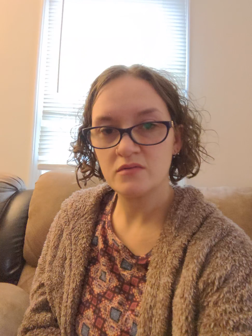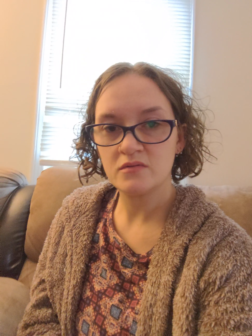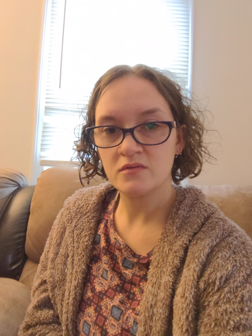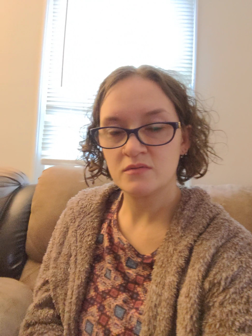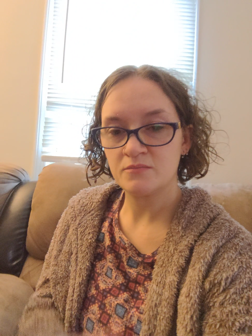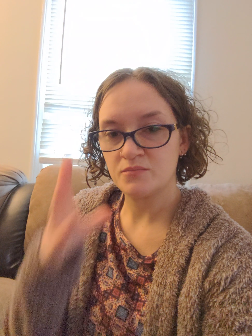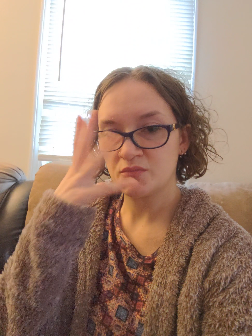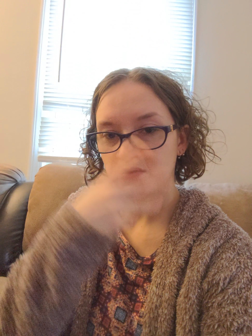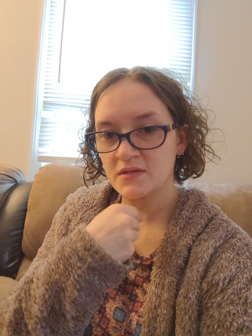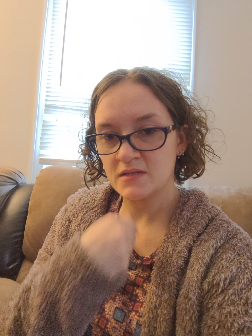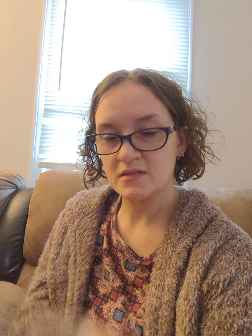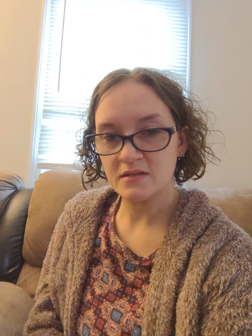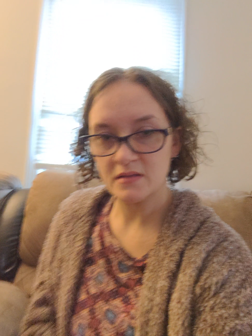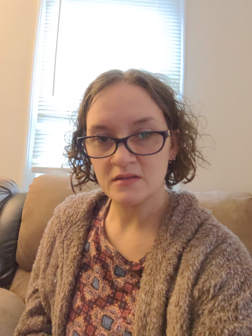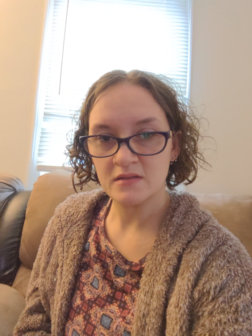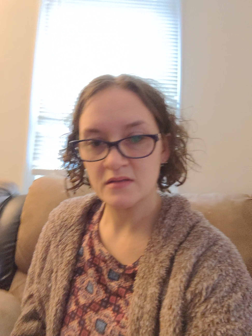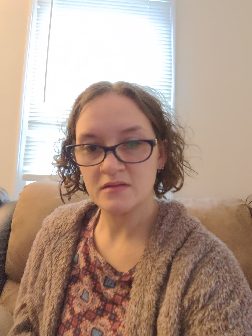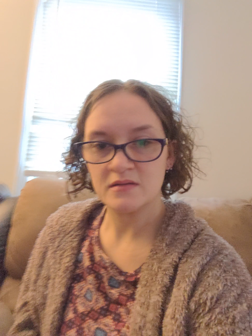pretty